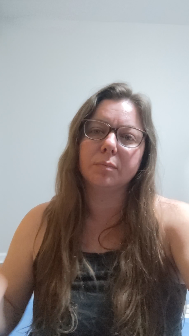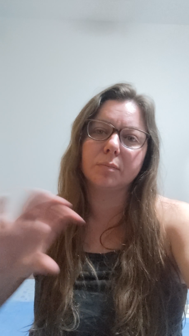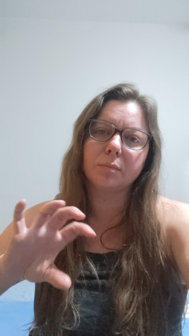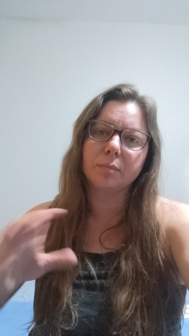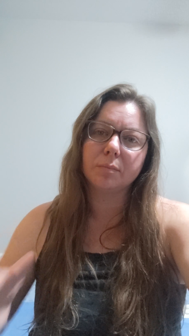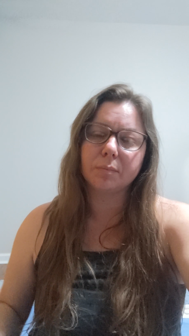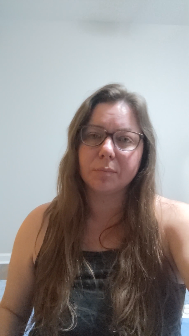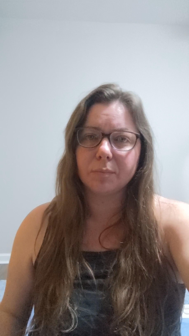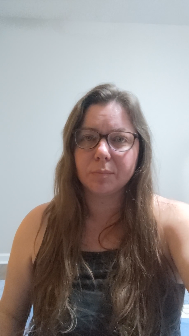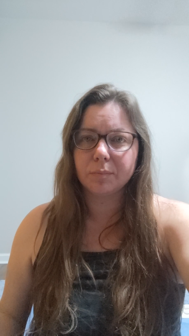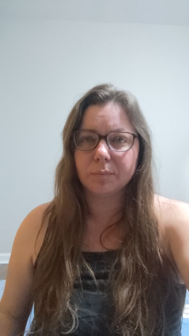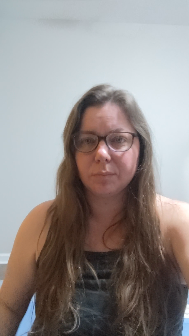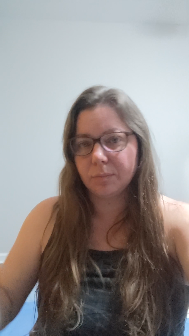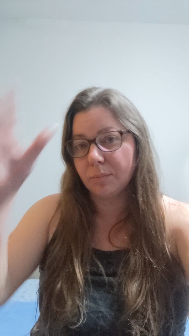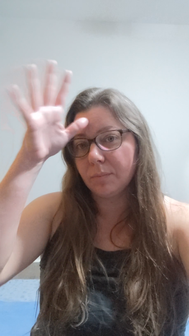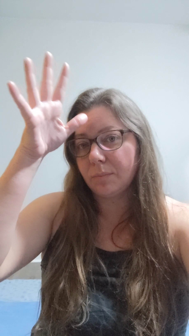daddy